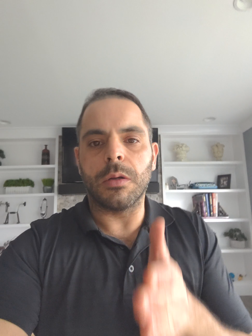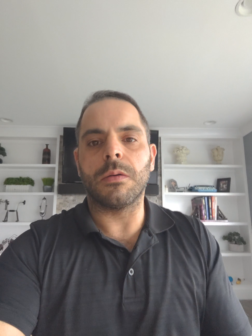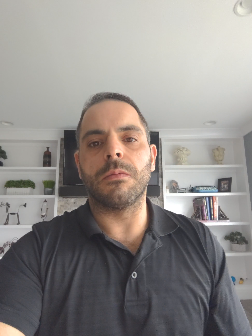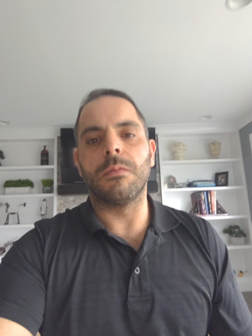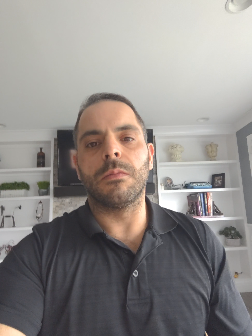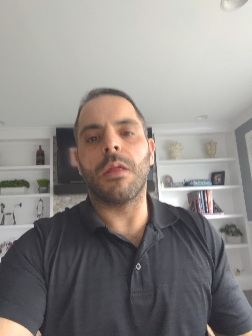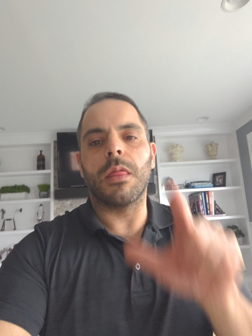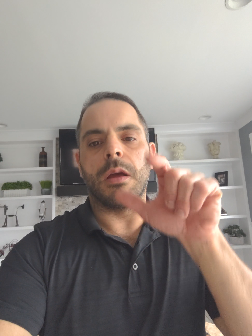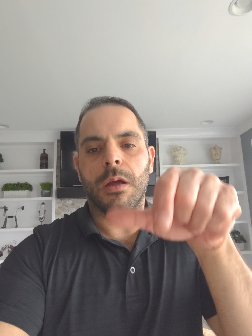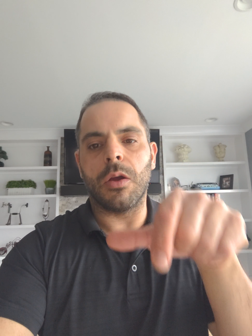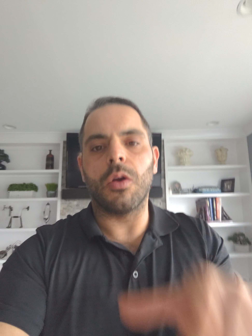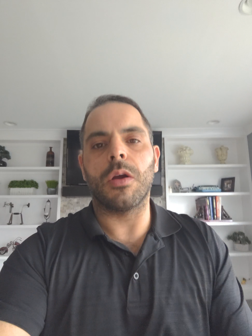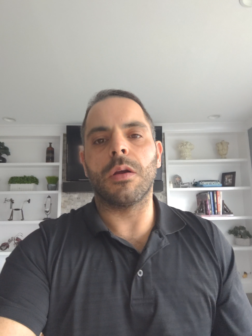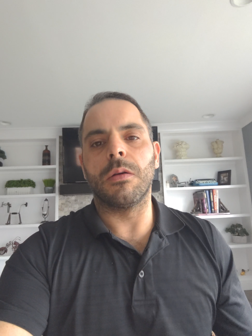later